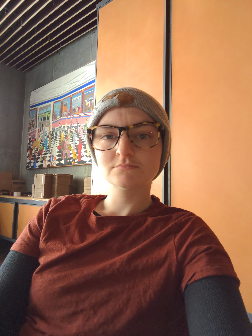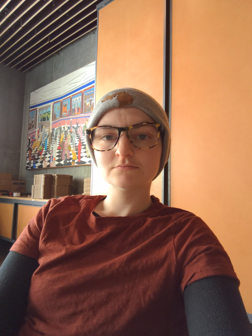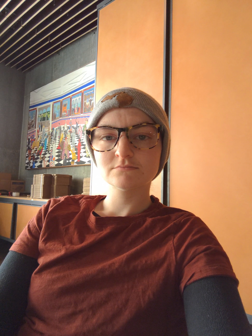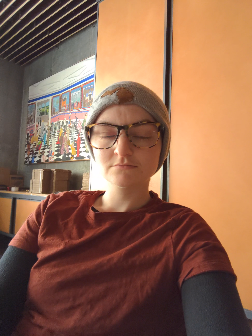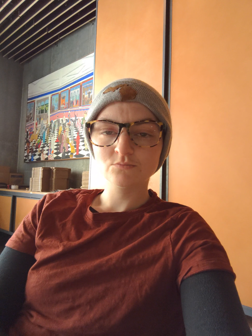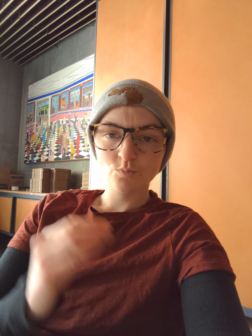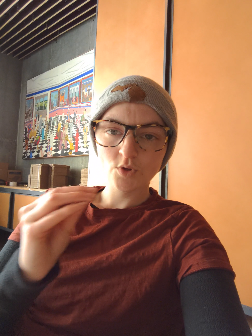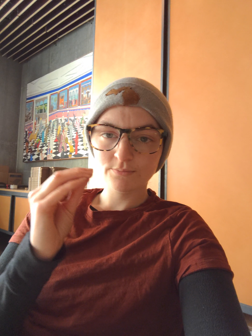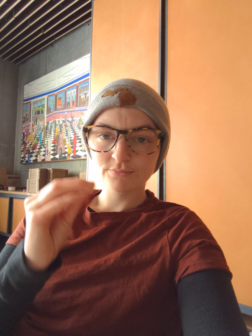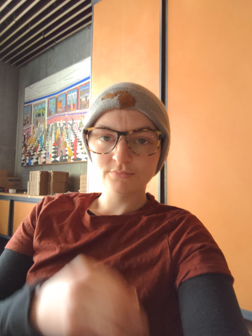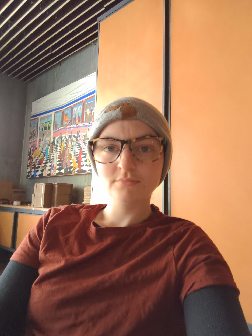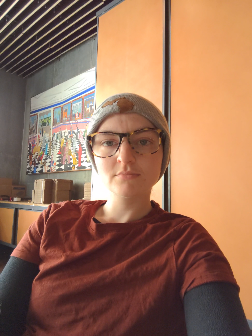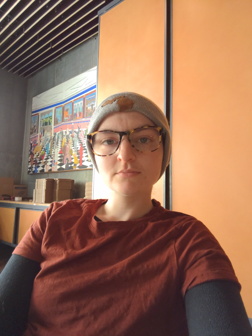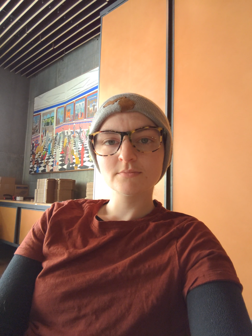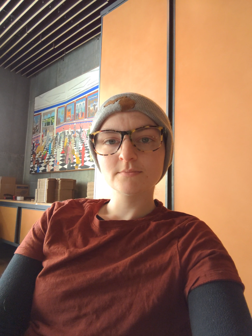kiss